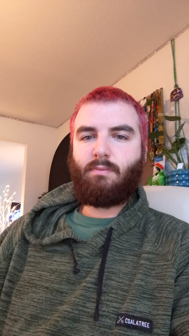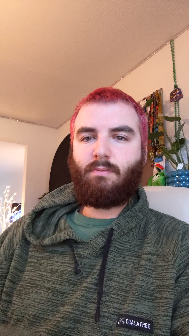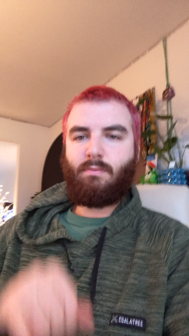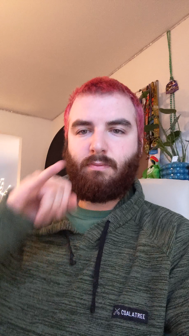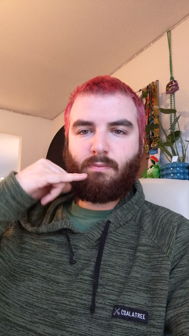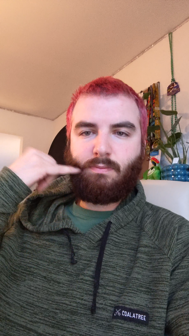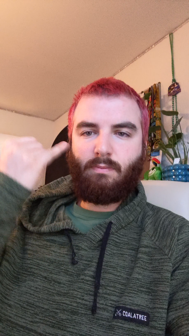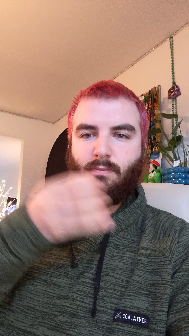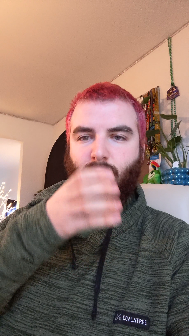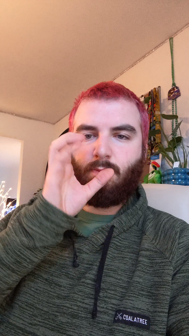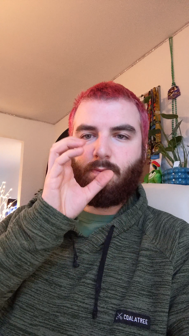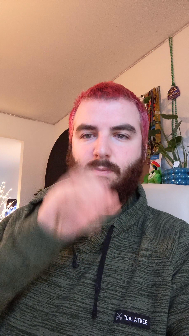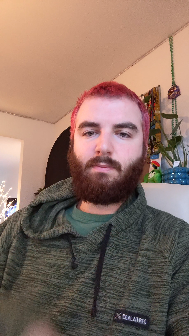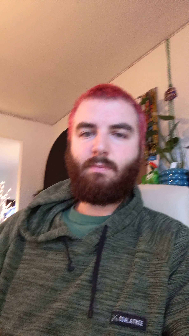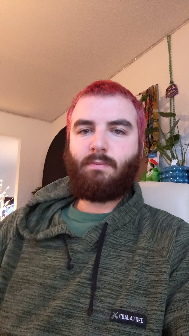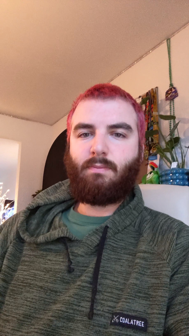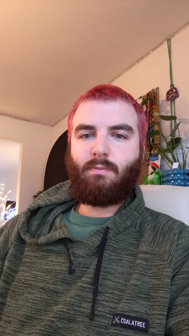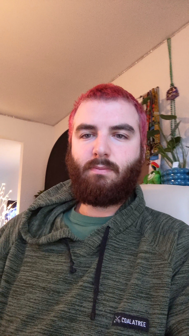juice